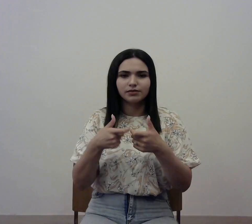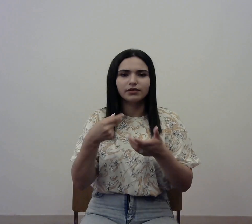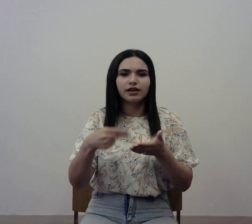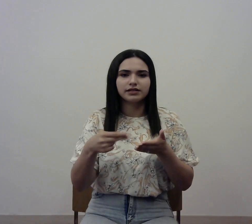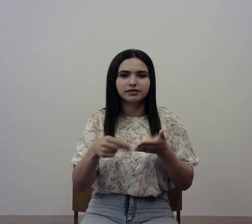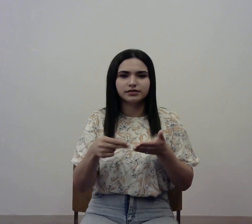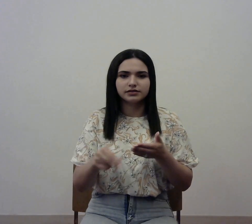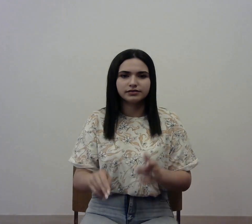almaq